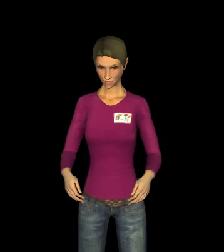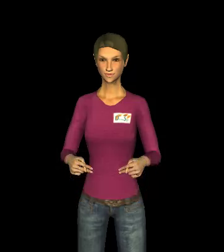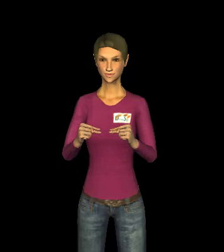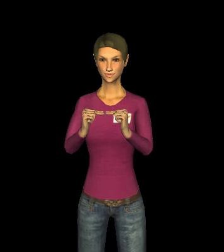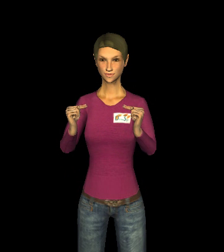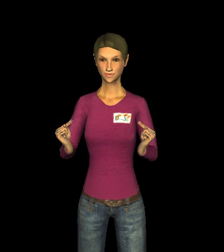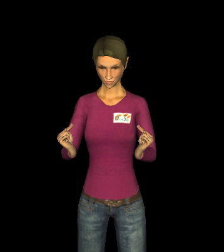جسر